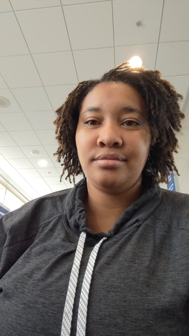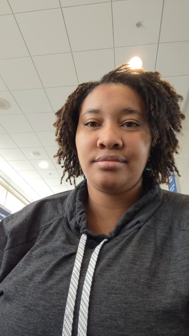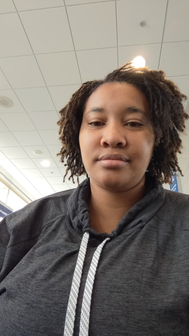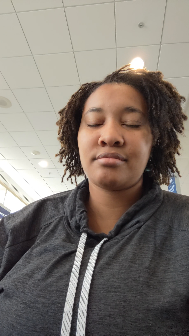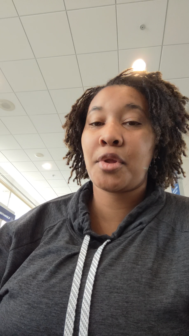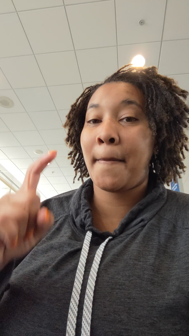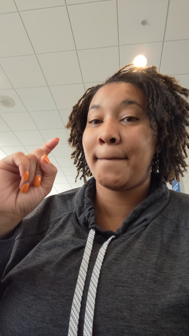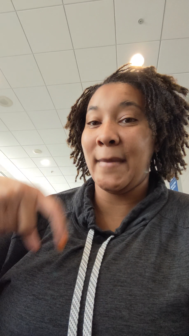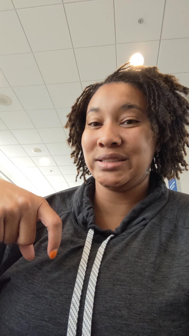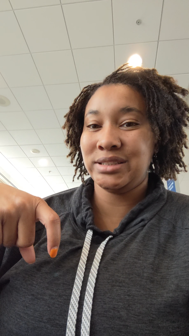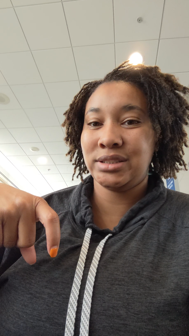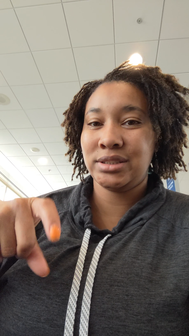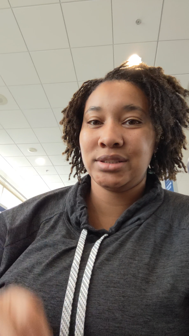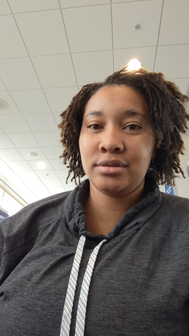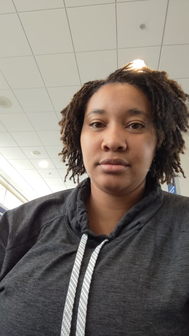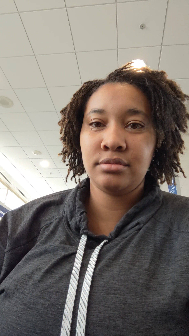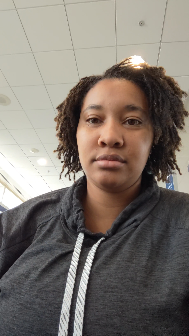must